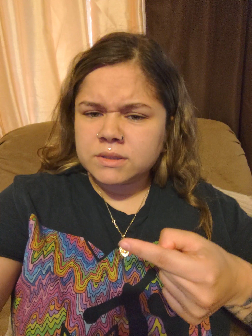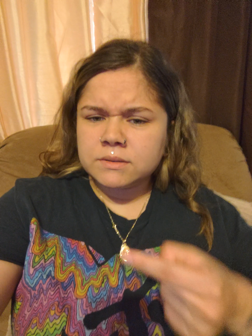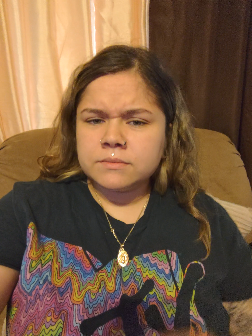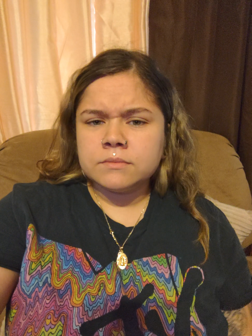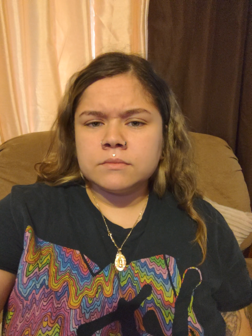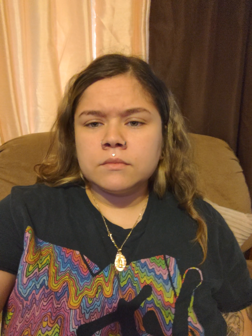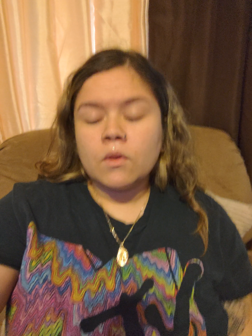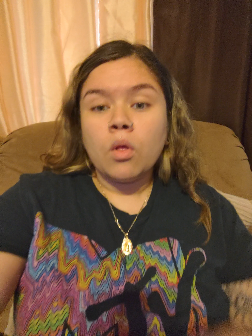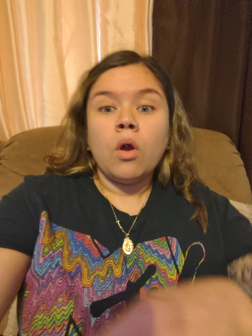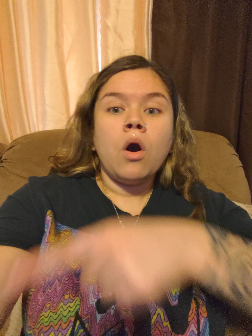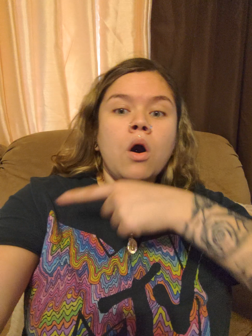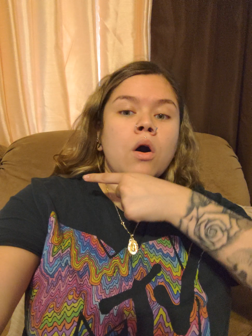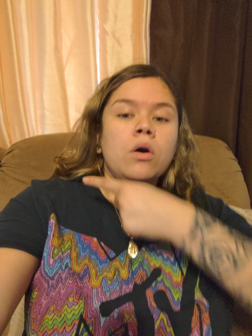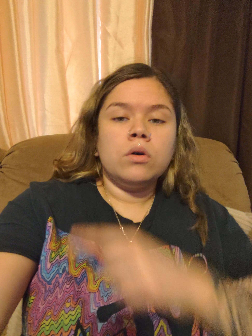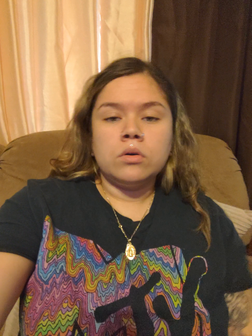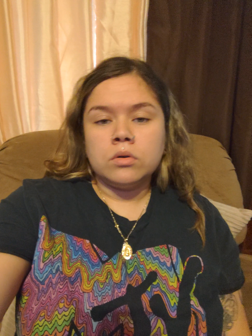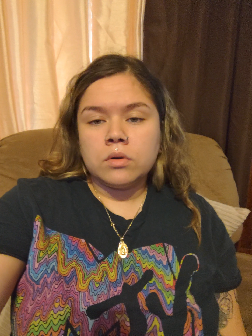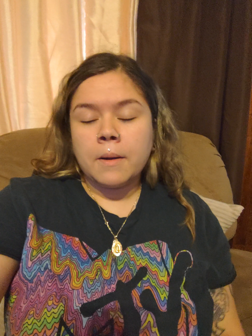long